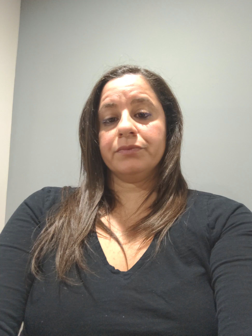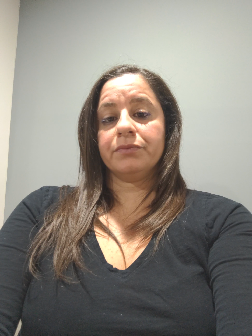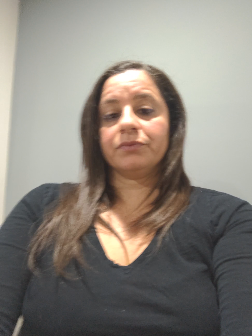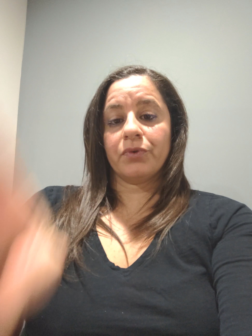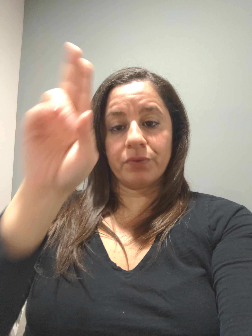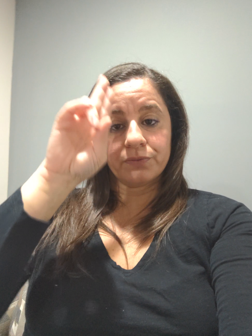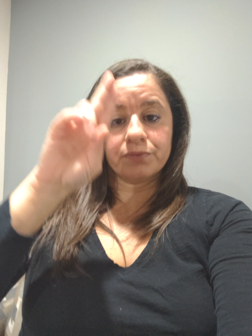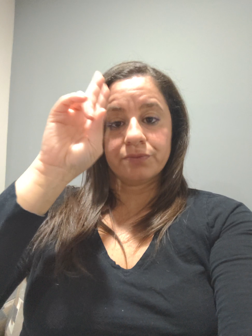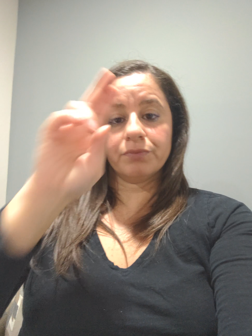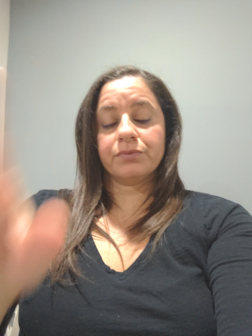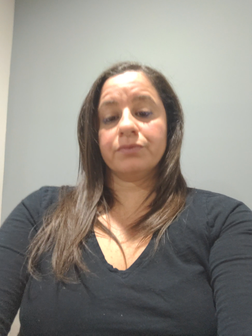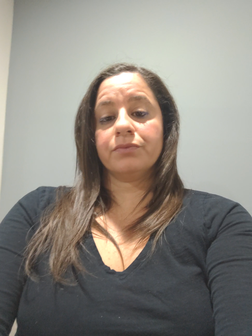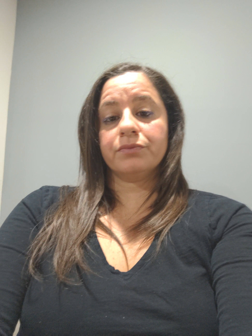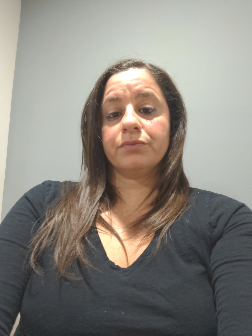uncle